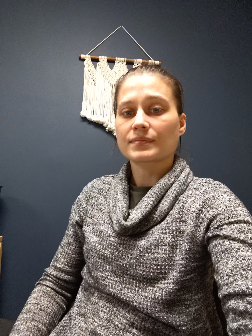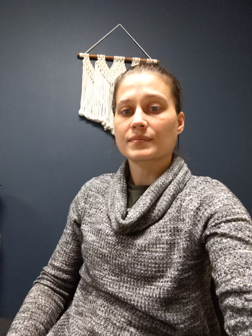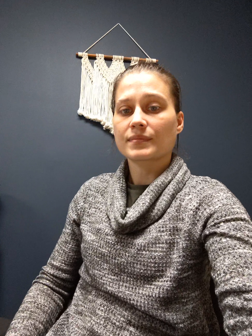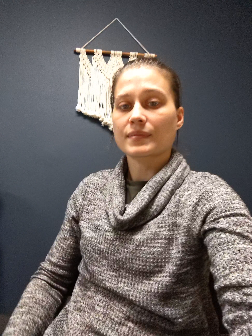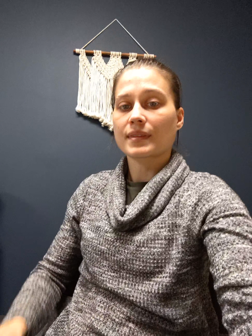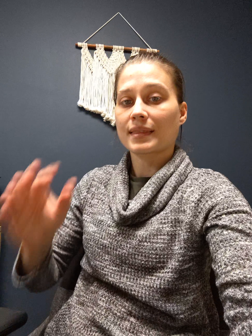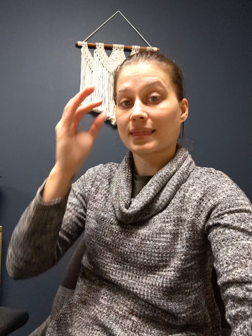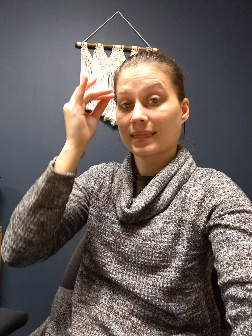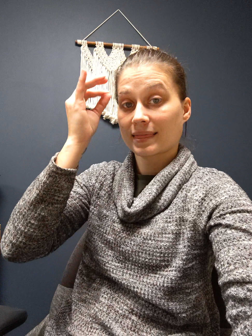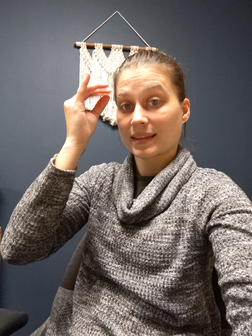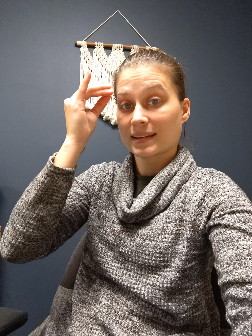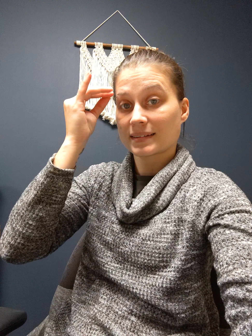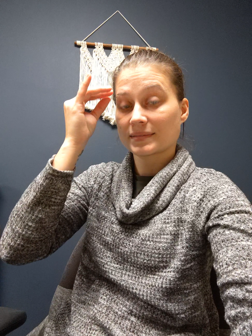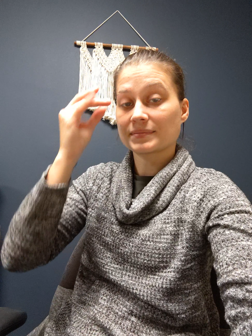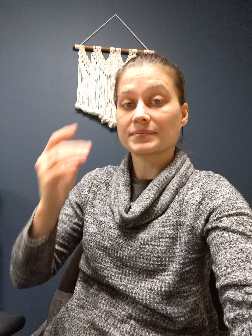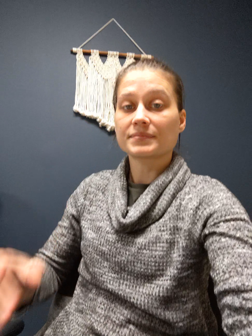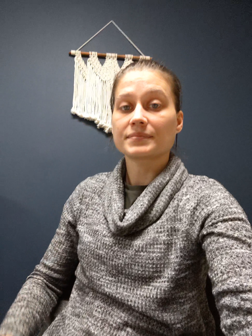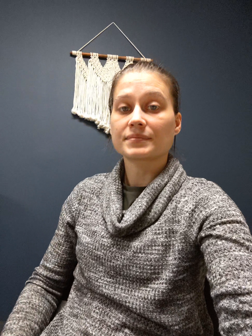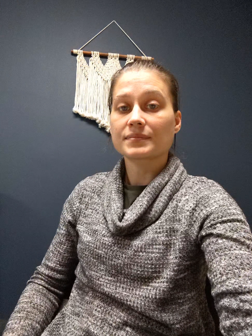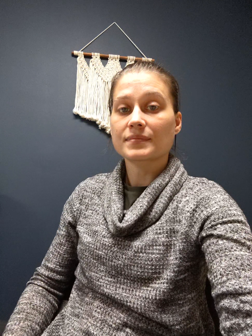think